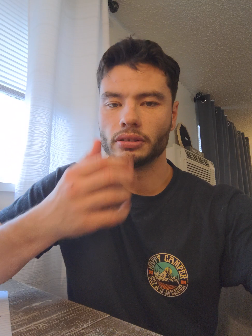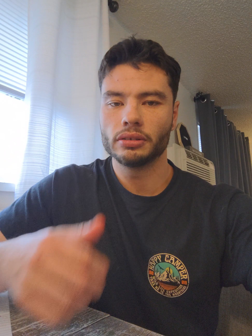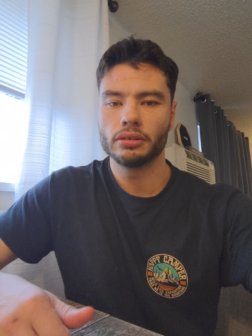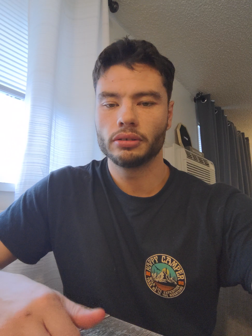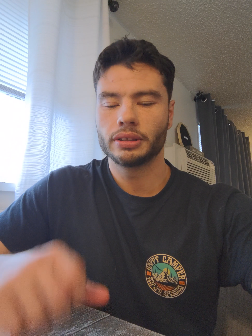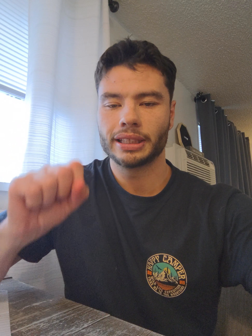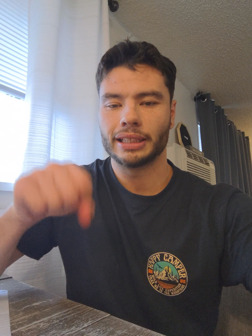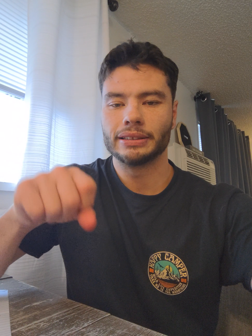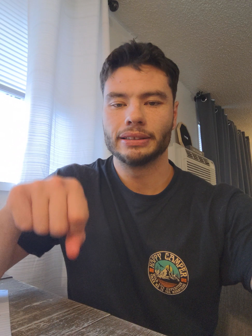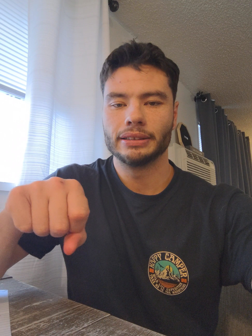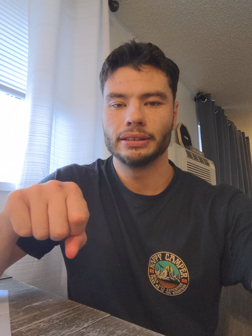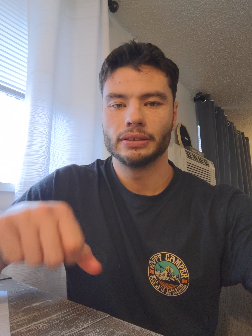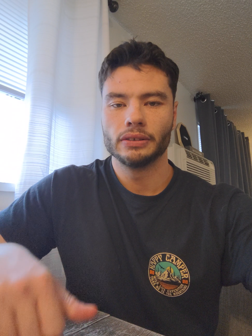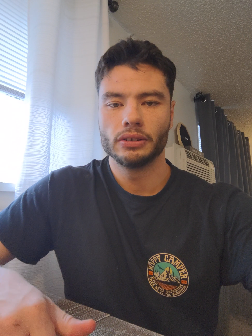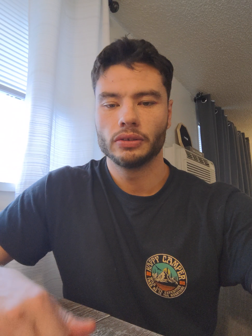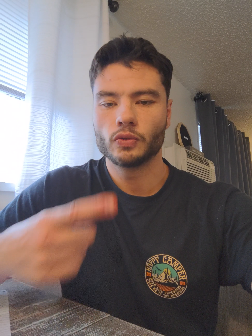yes